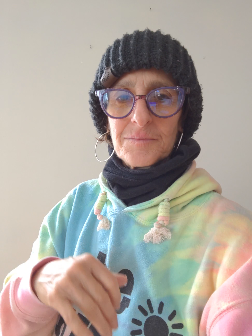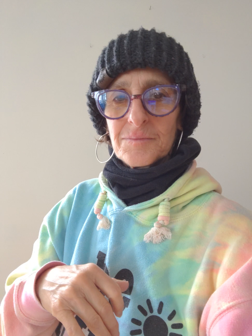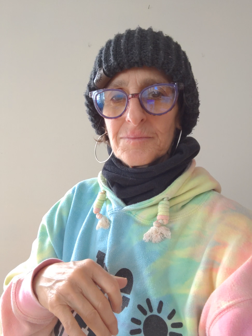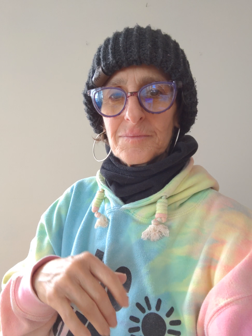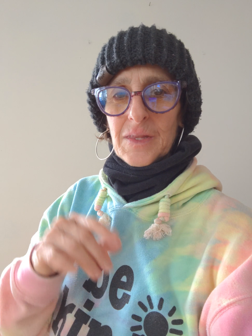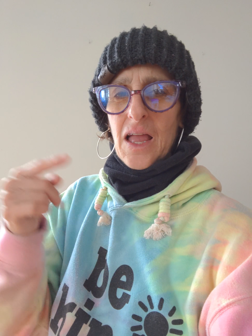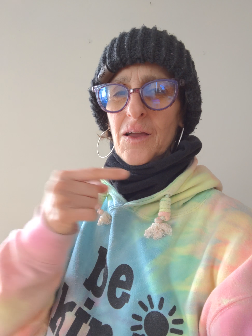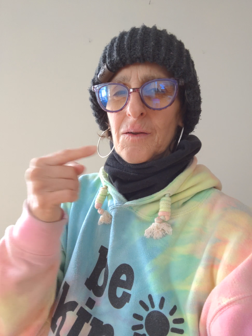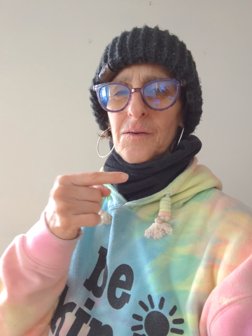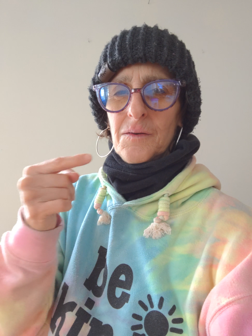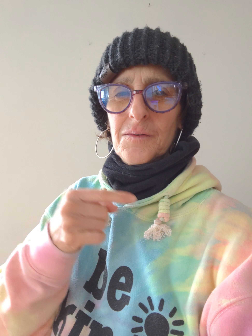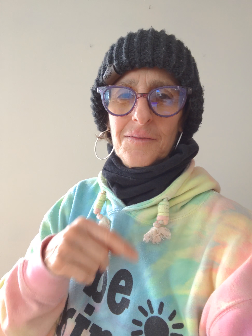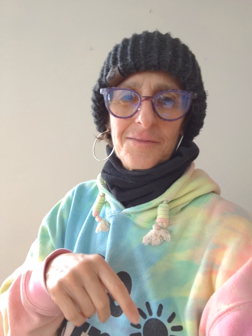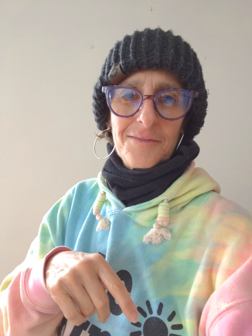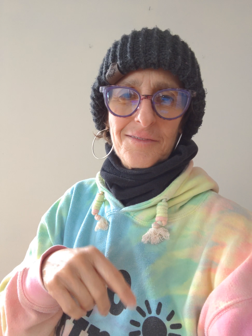owie